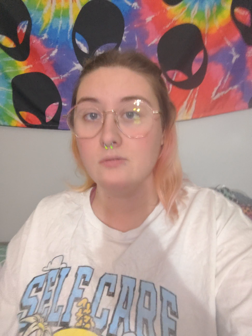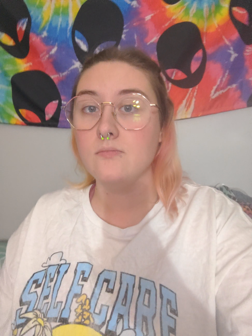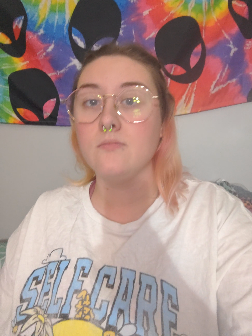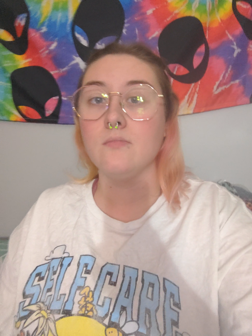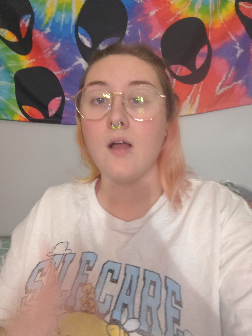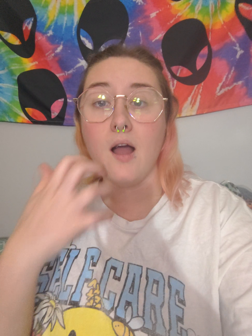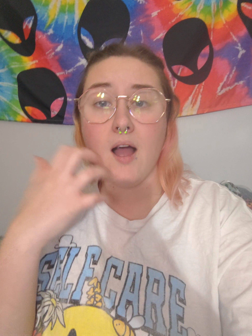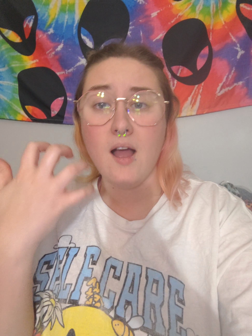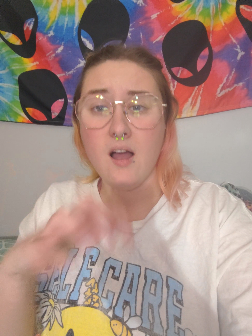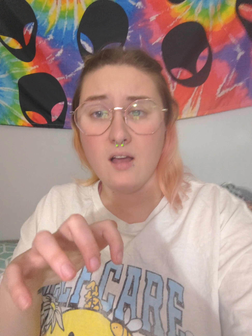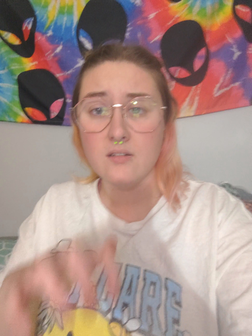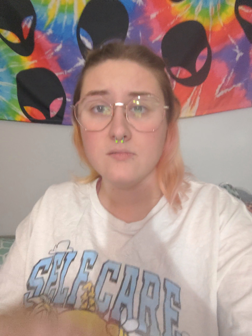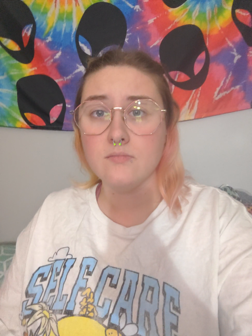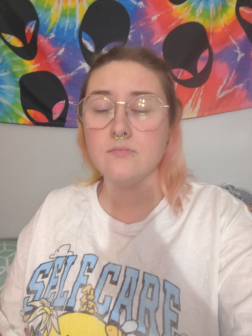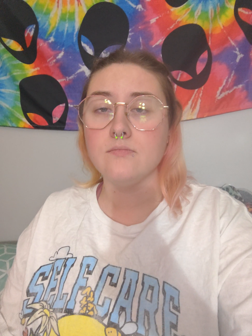hot